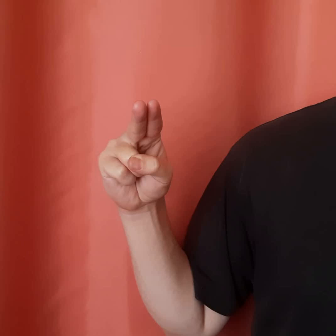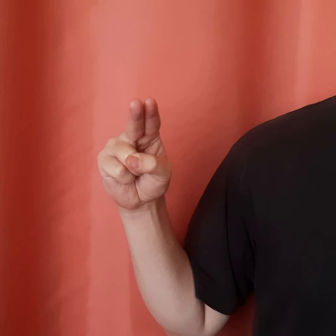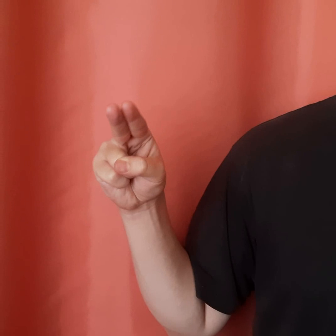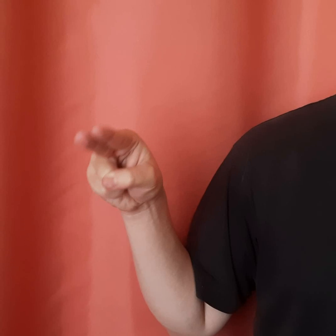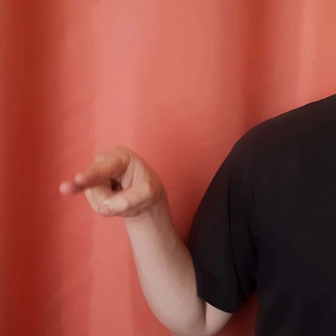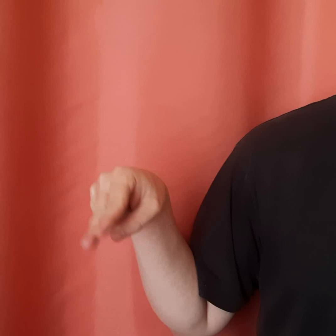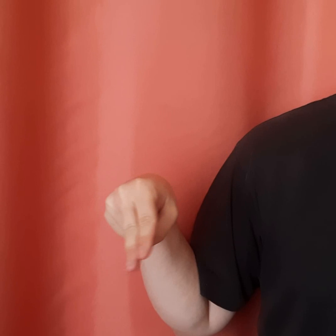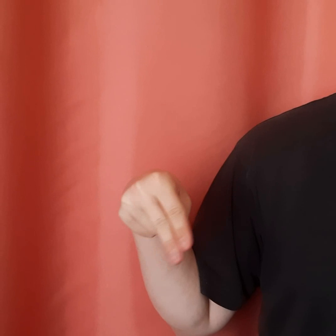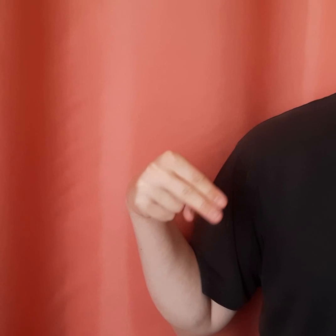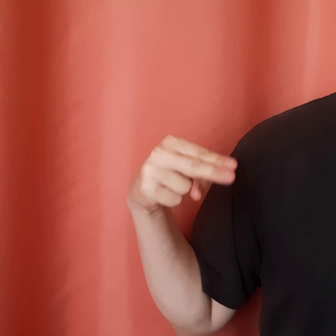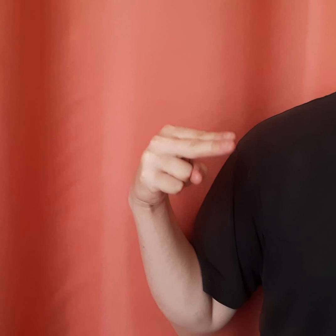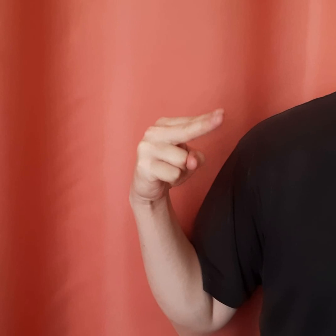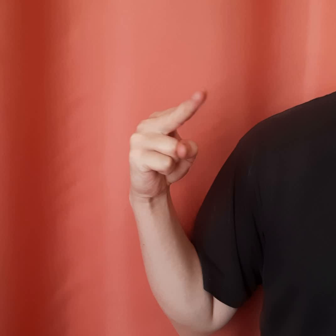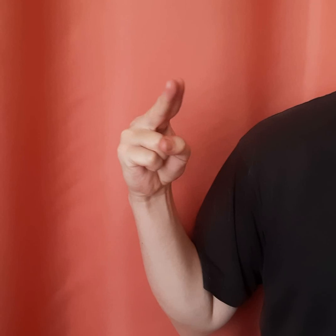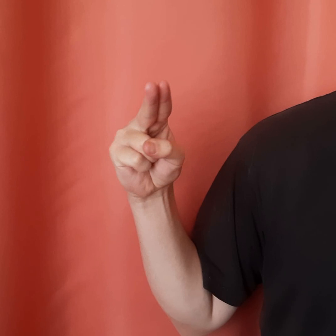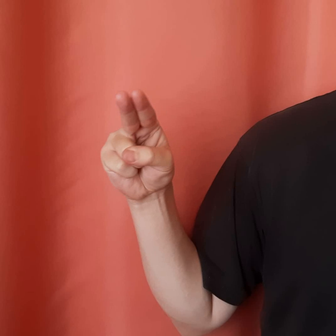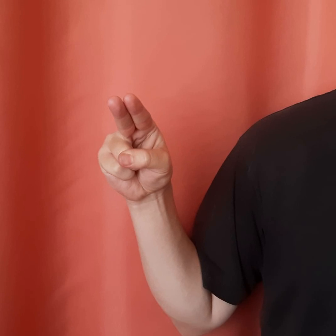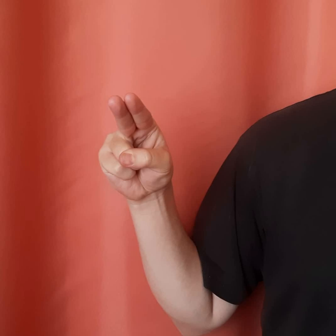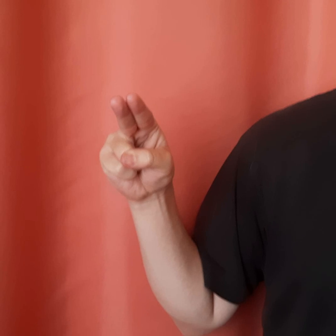Д